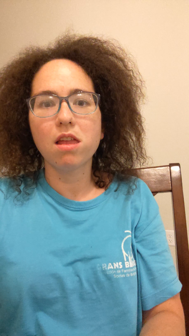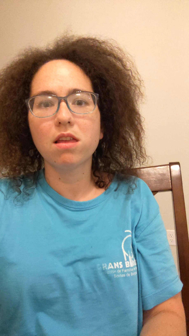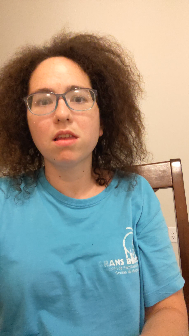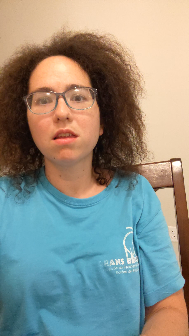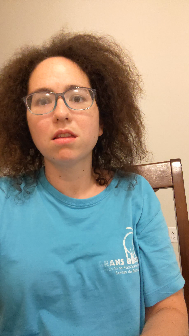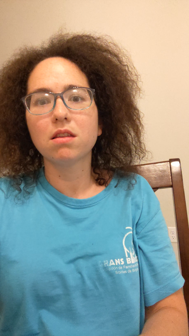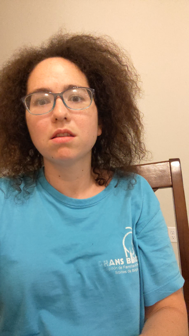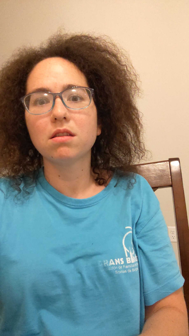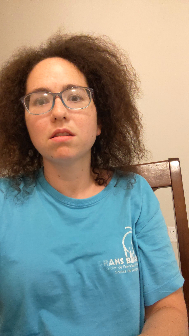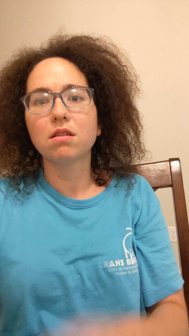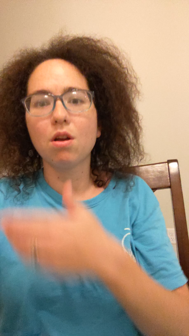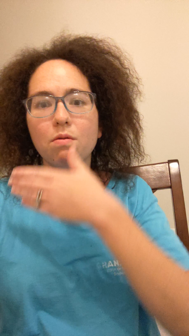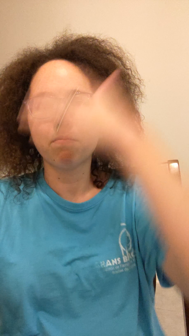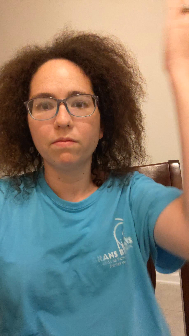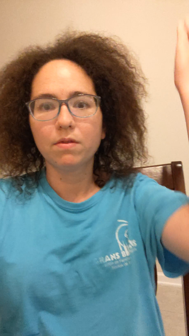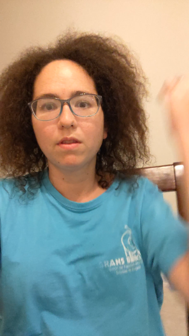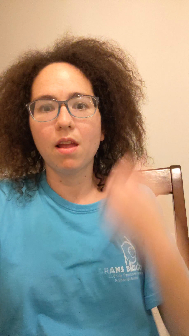all gone